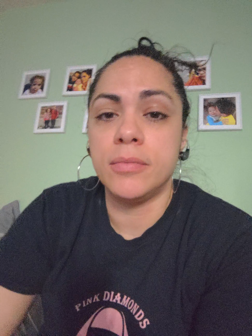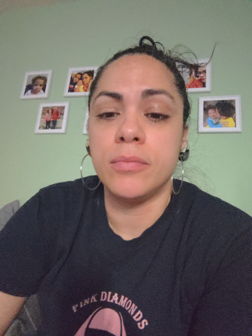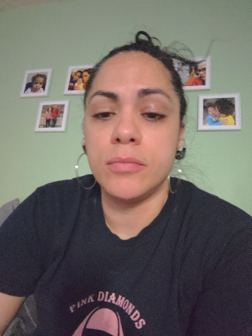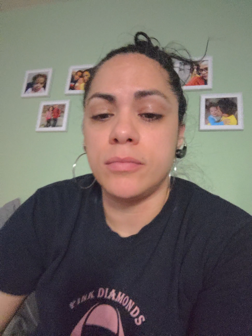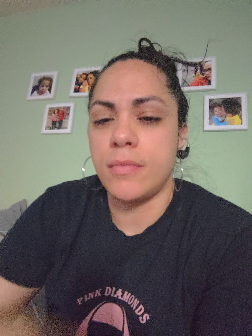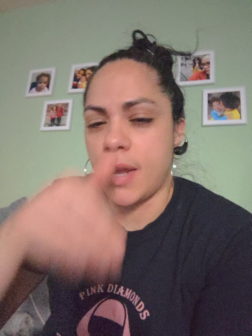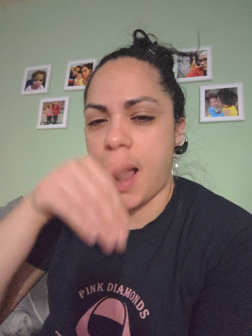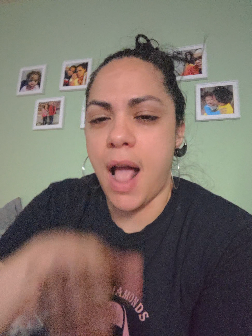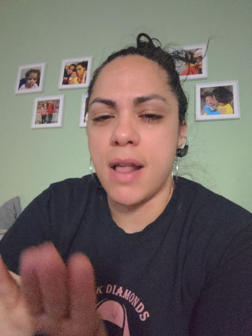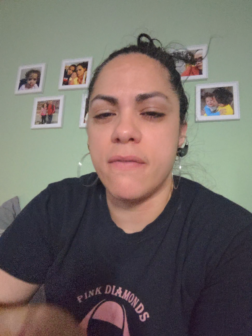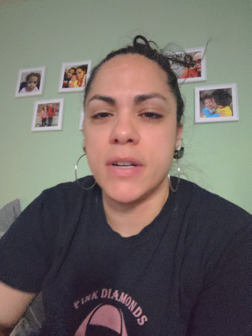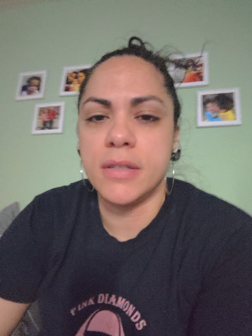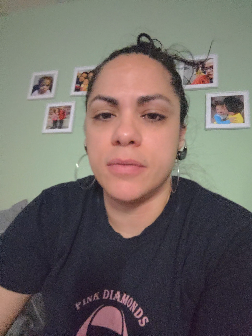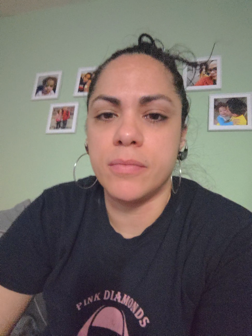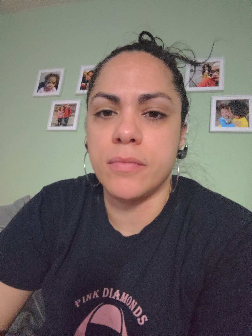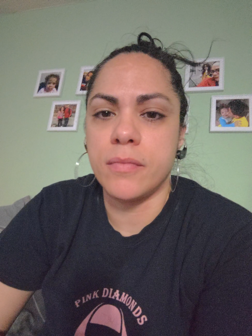elephant